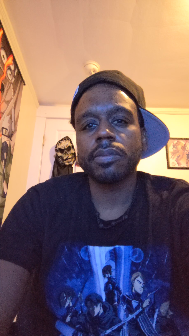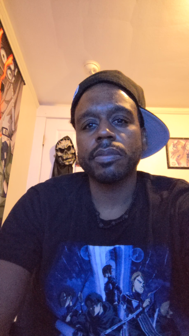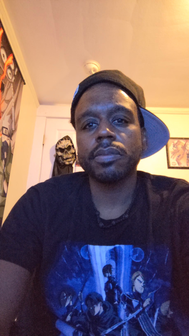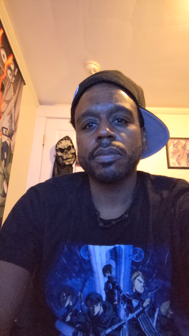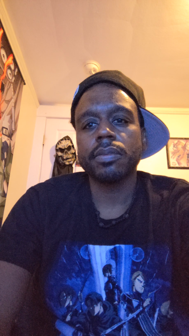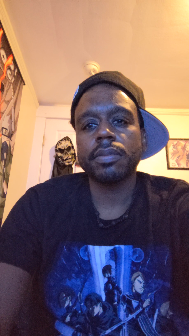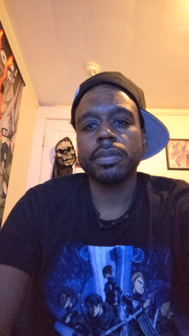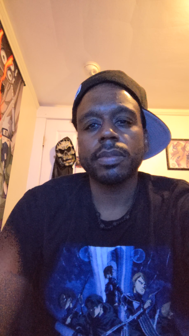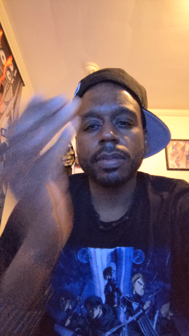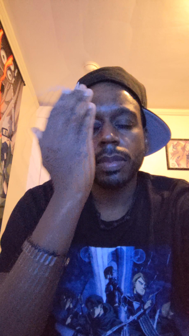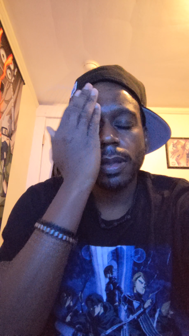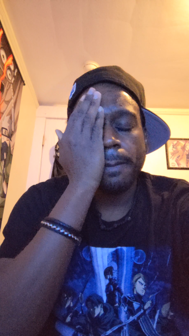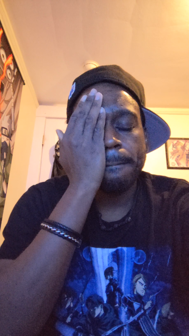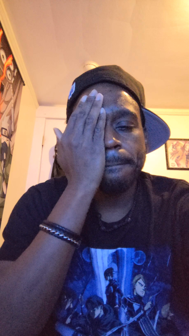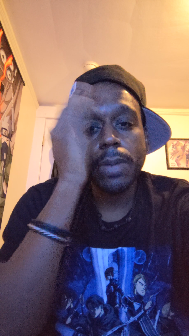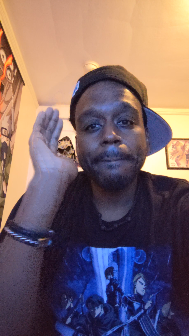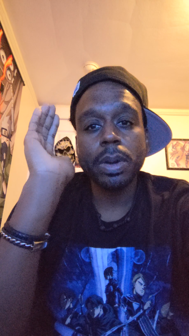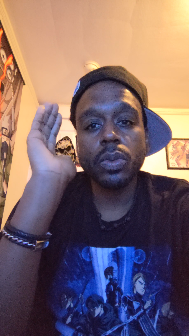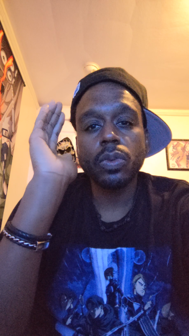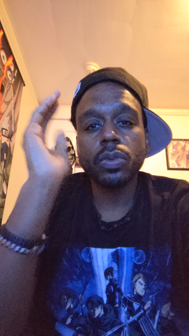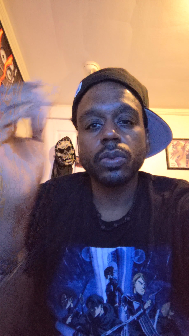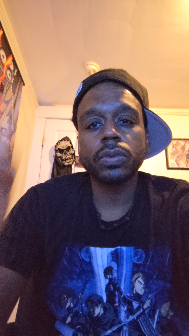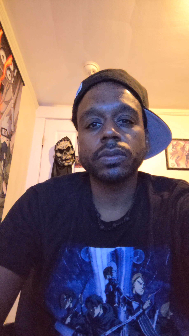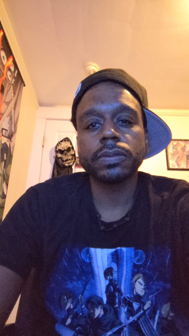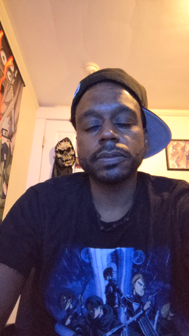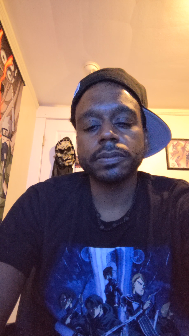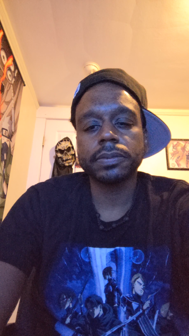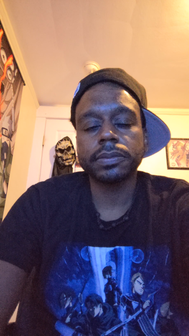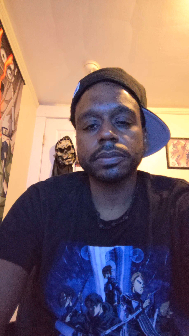peekaboo